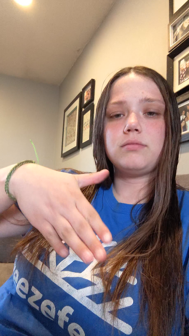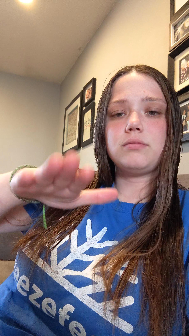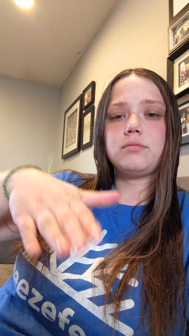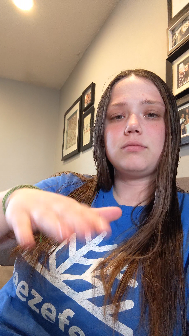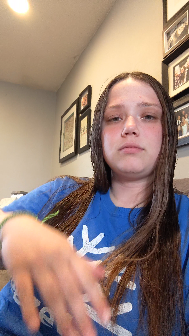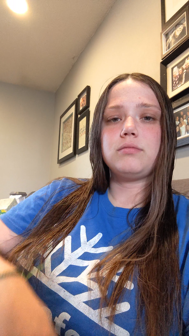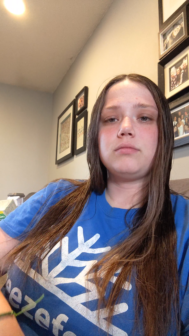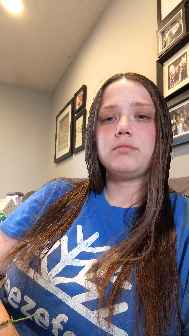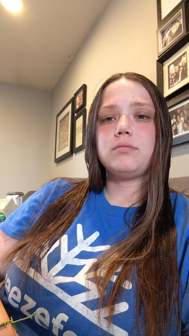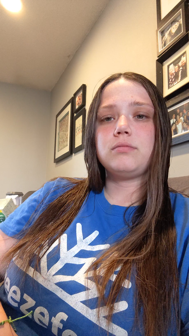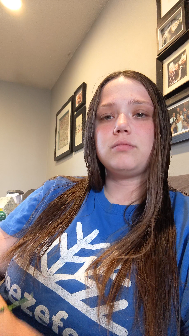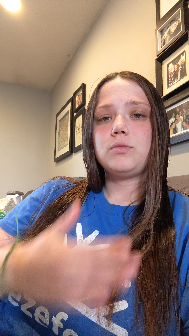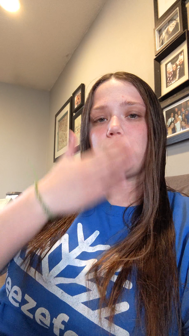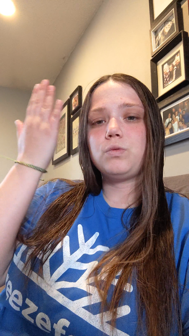all gone